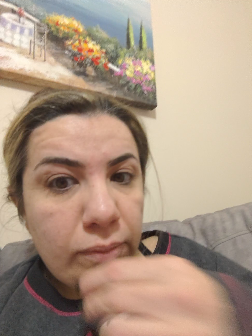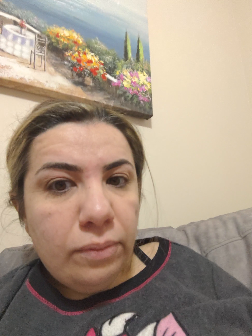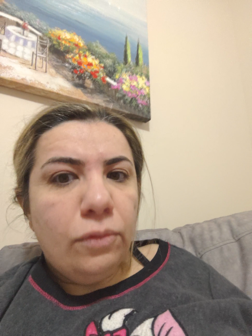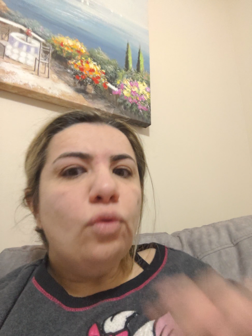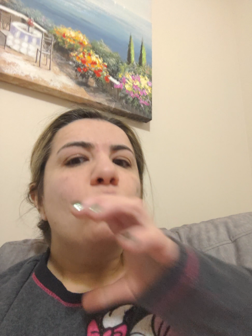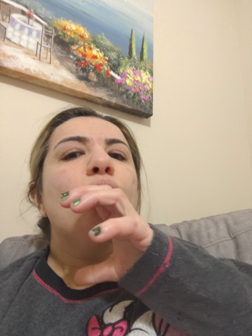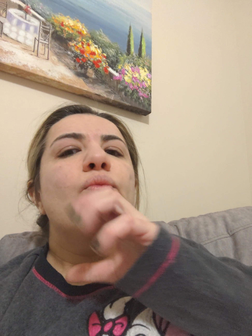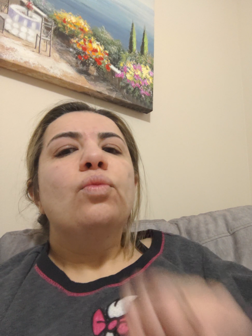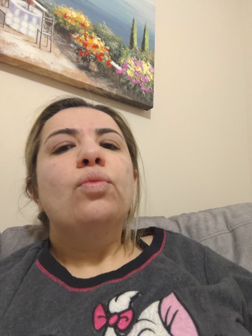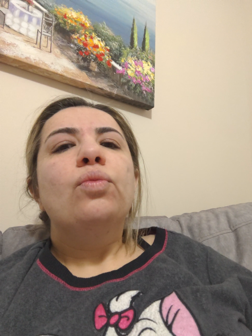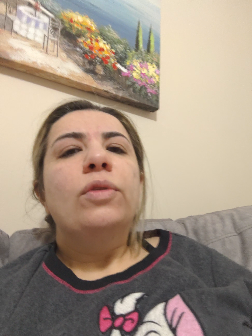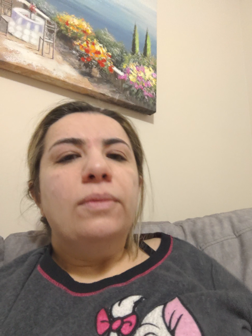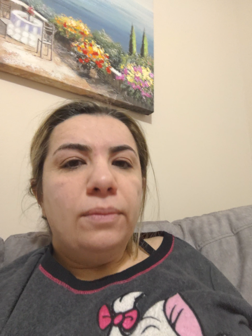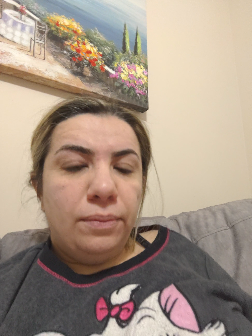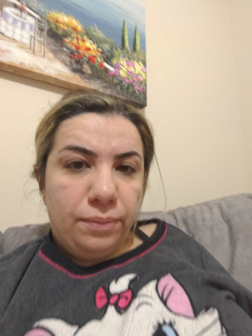old